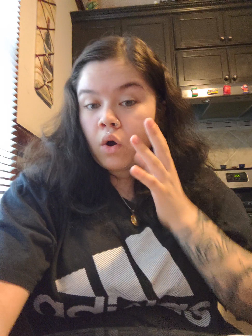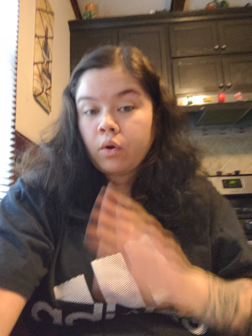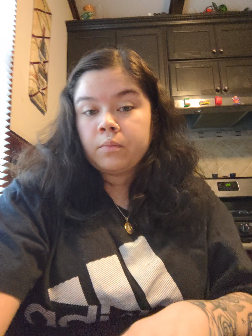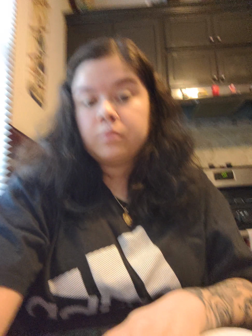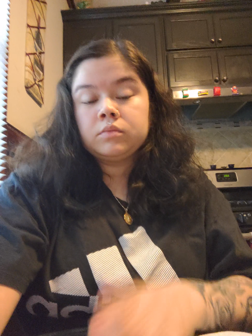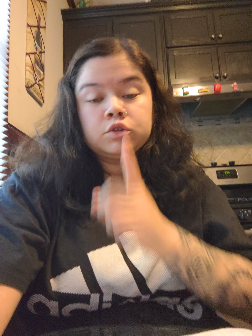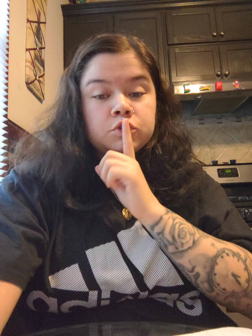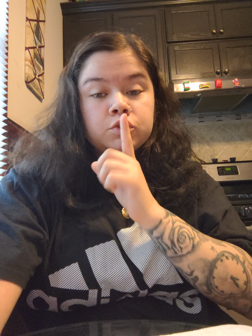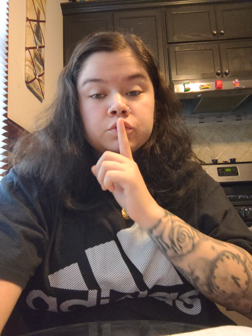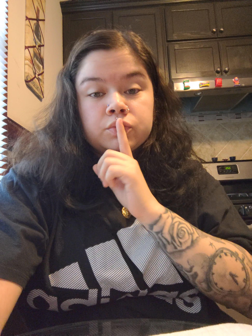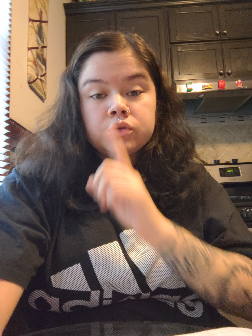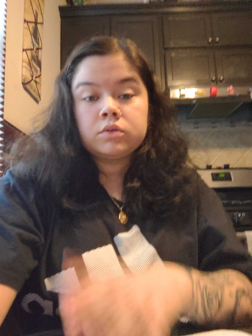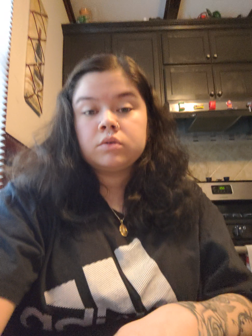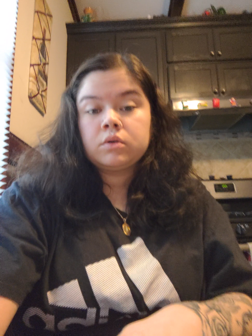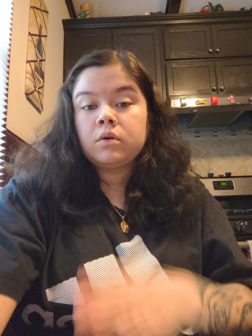shhh